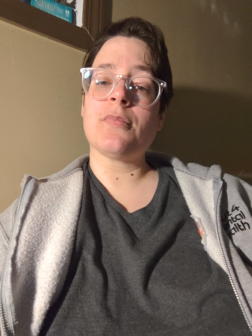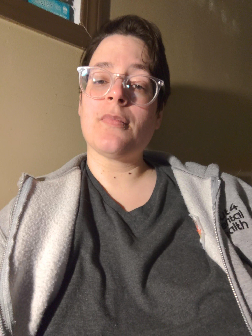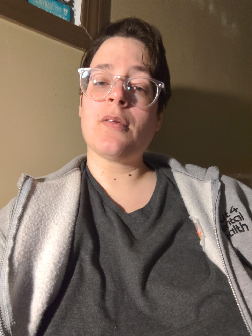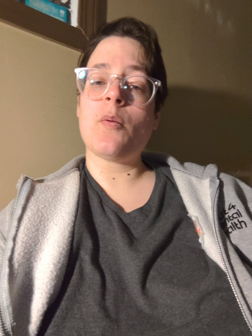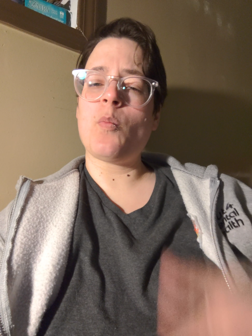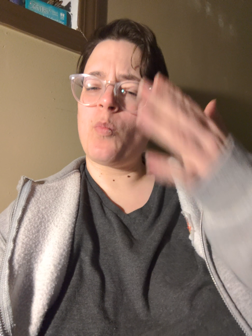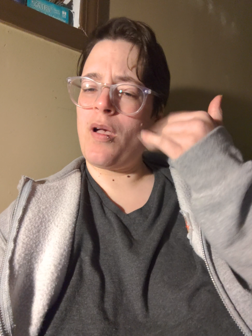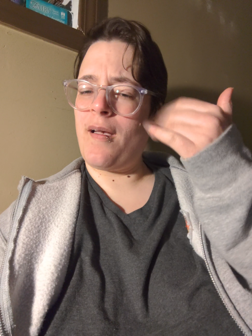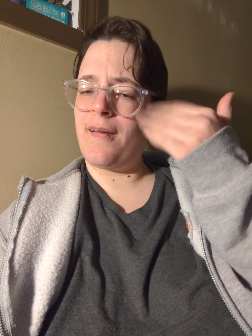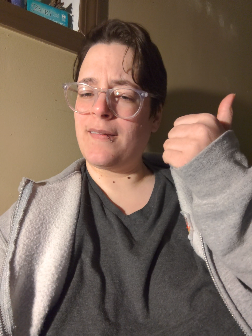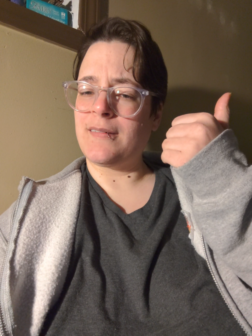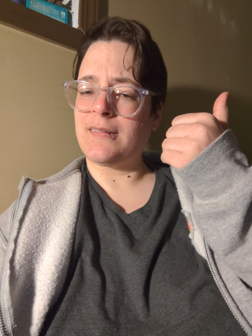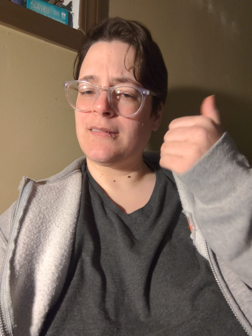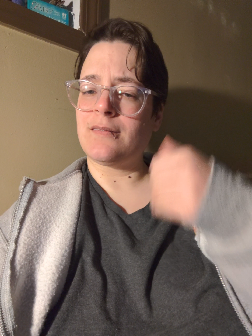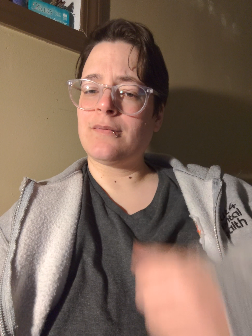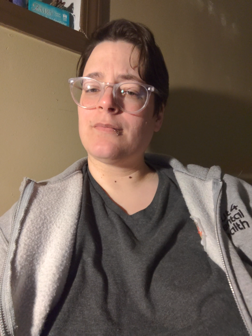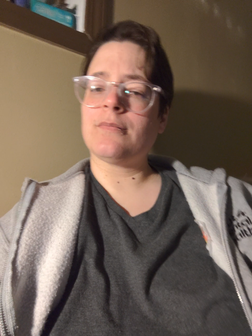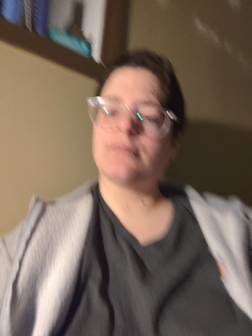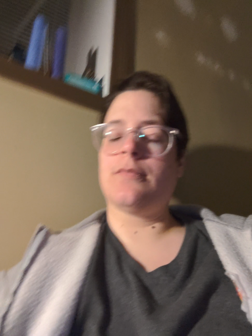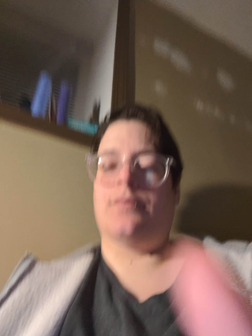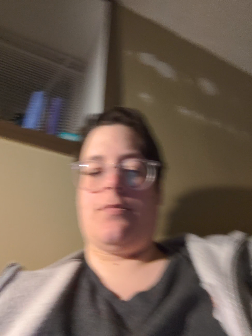why